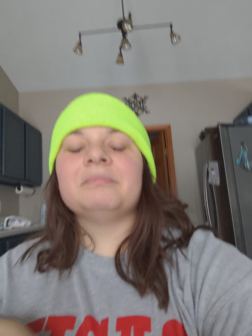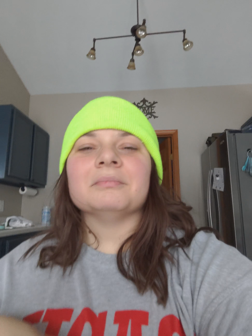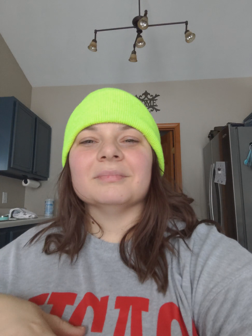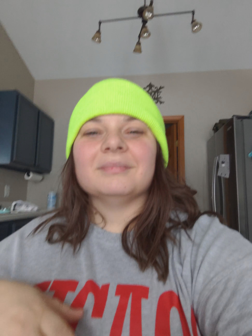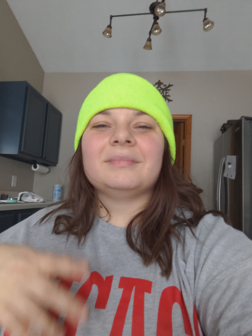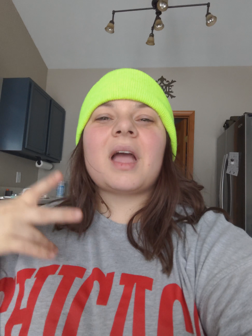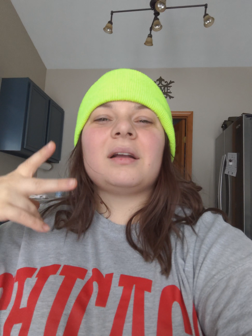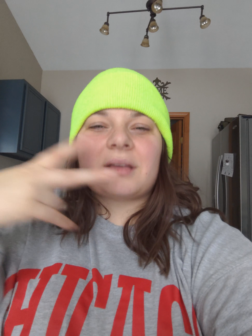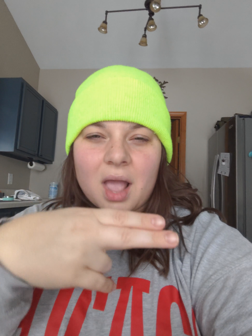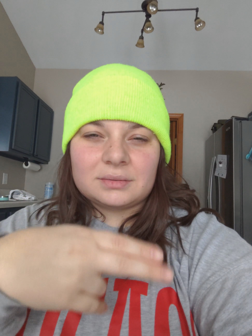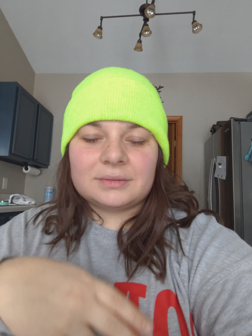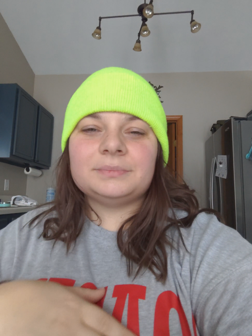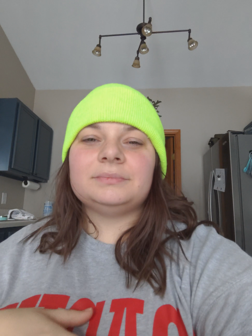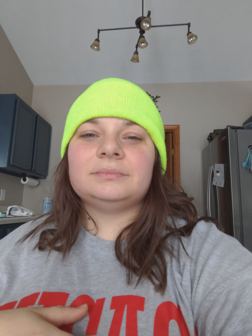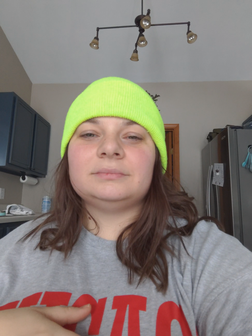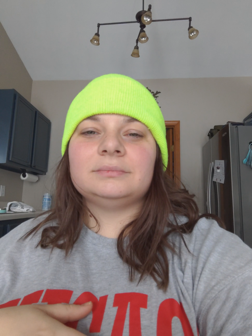cut